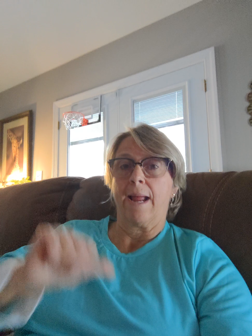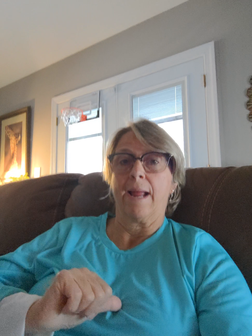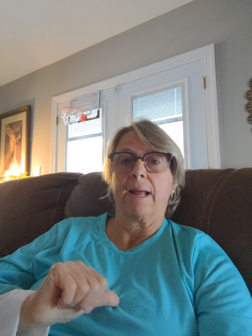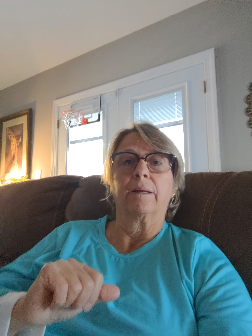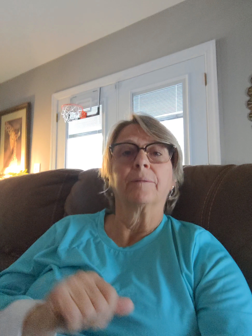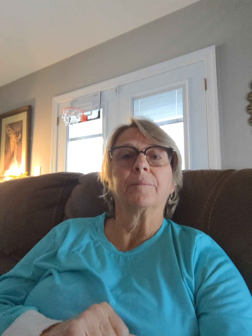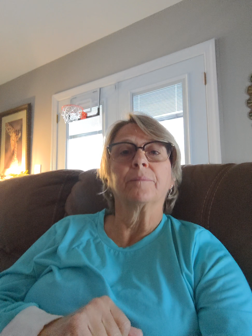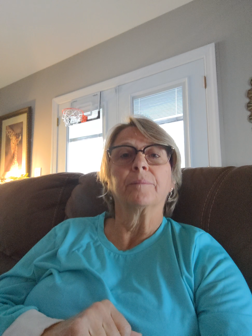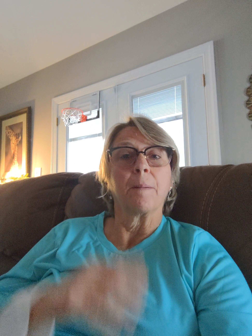jacket